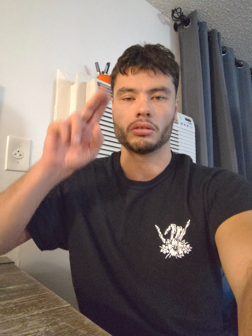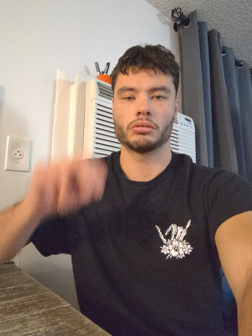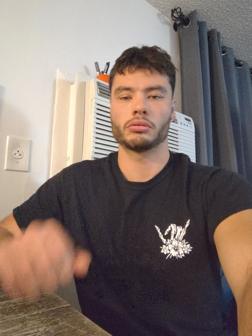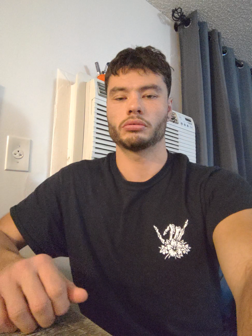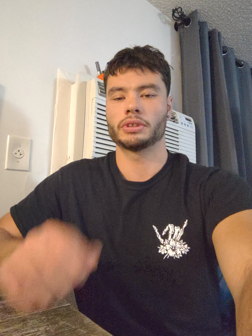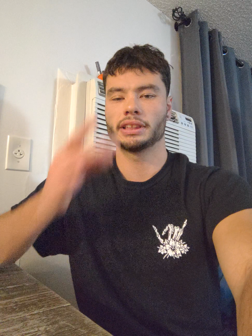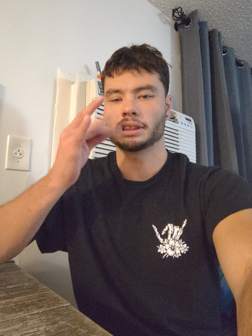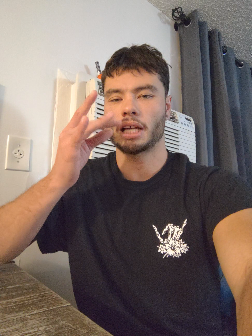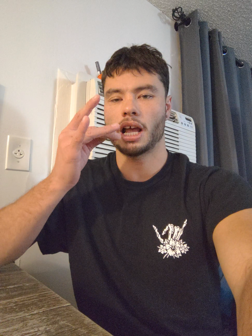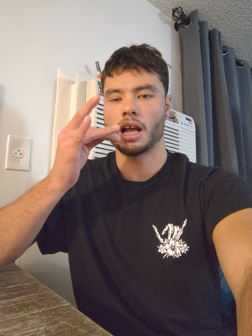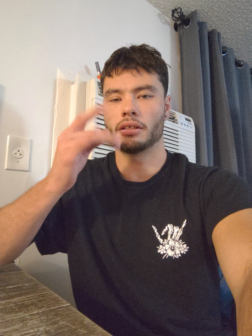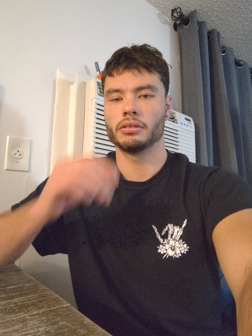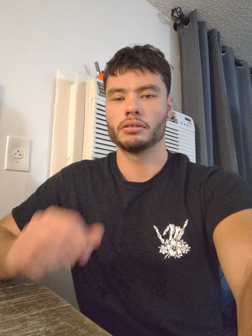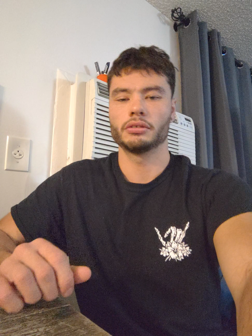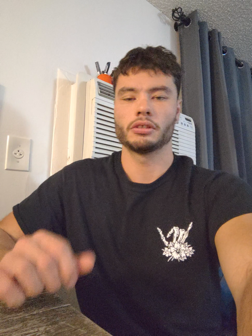snack